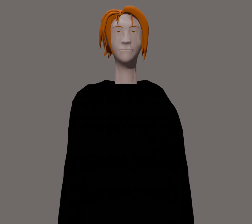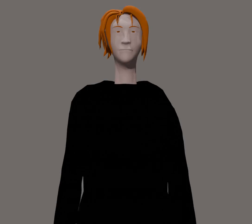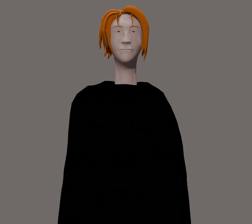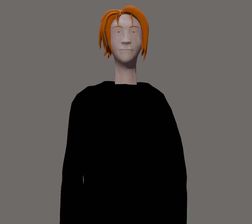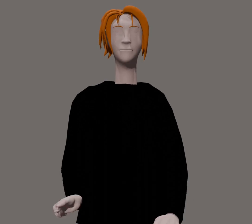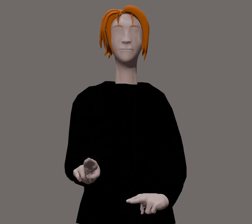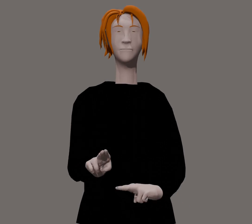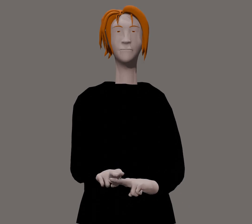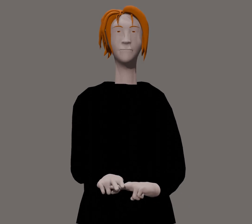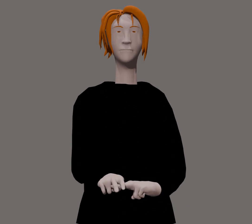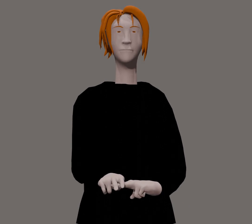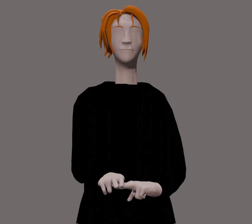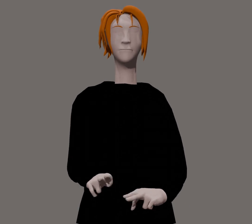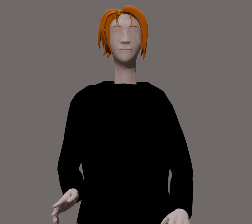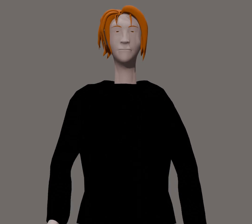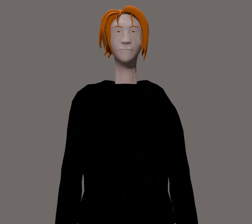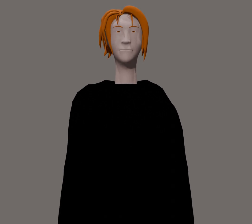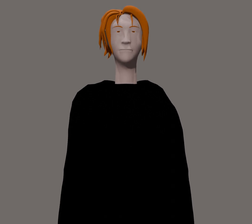Chair Furniture